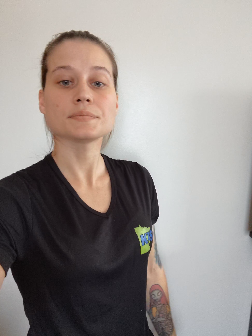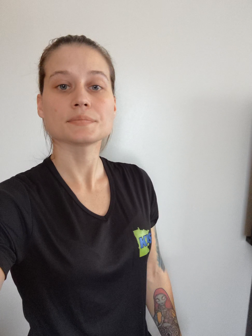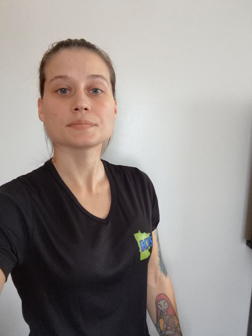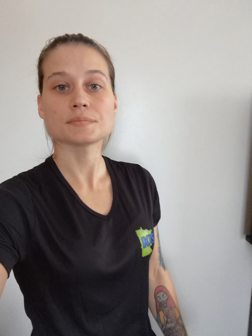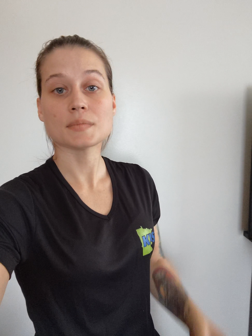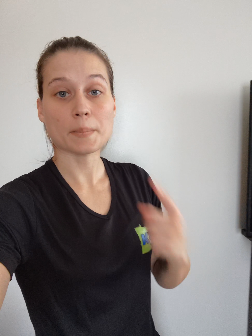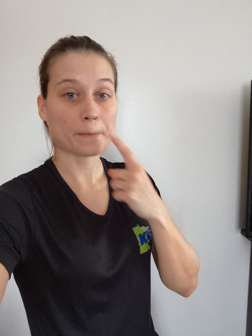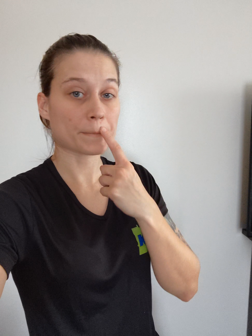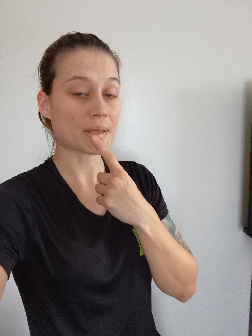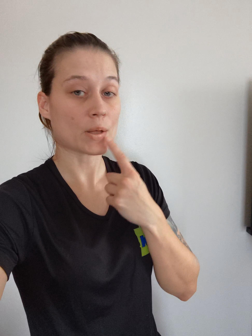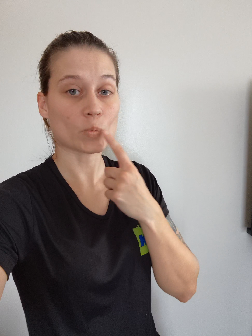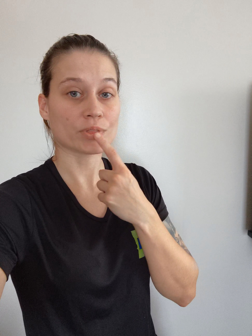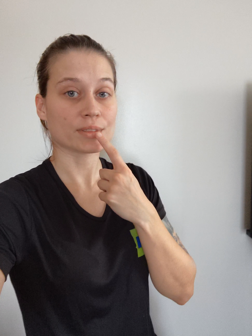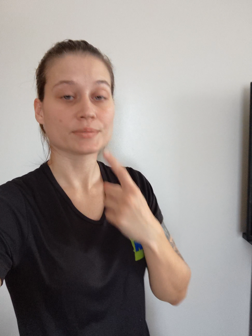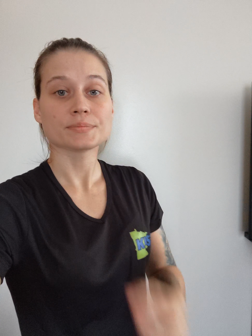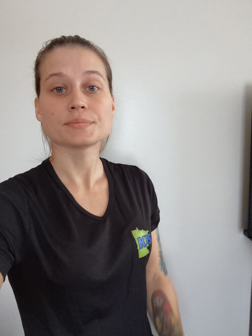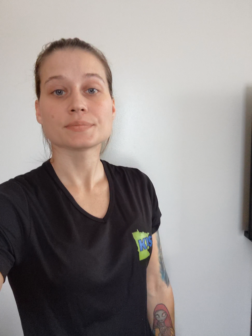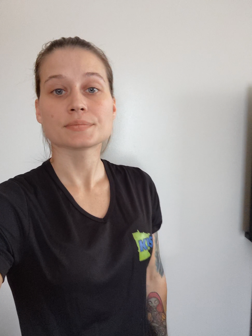mouth